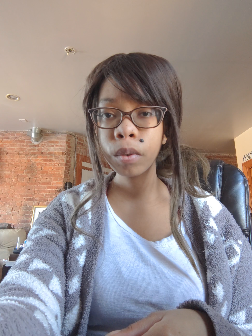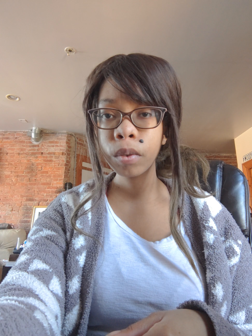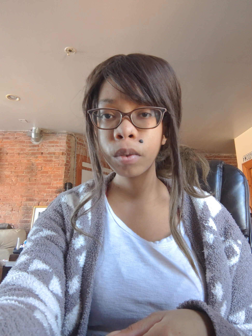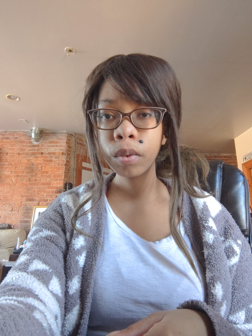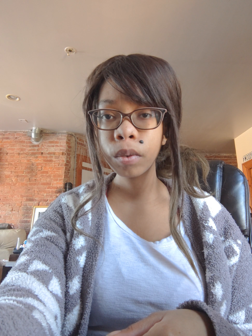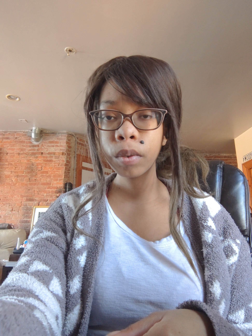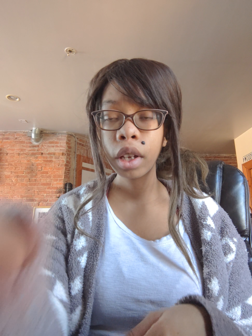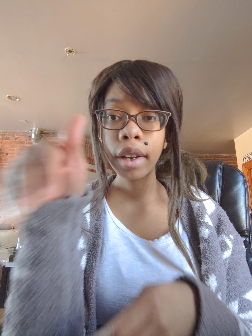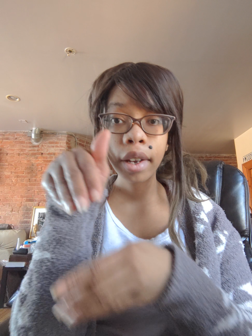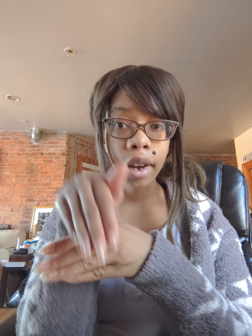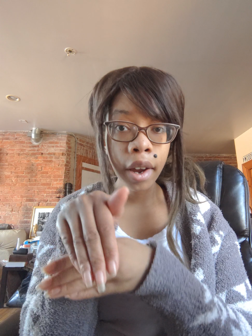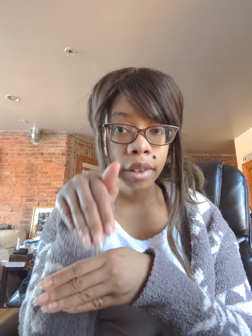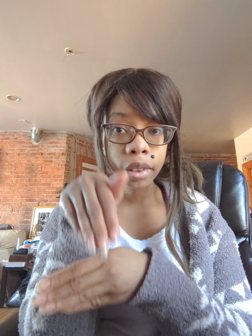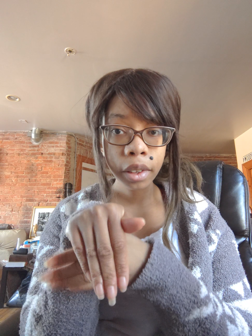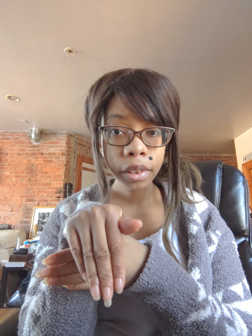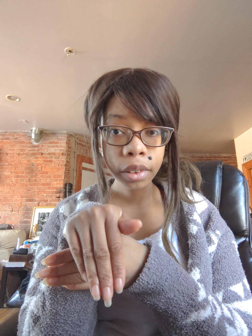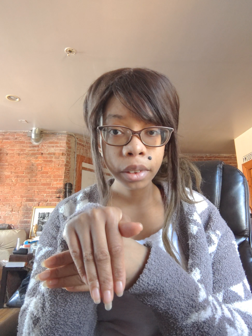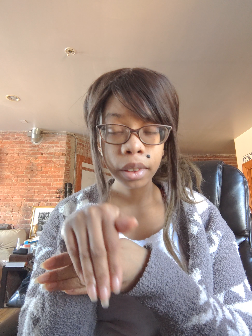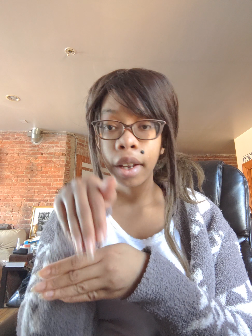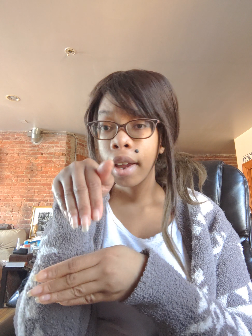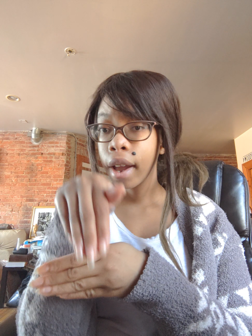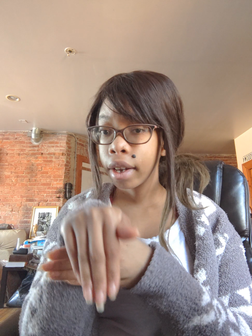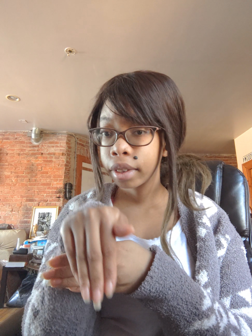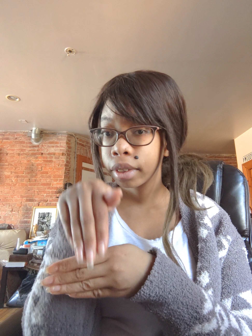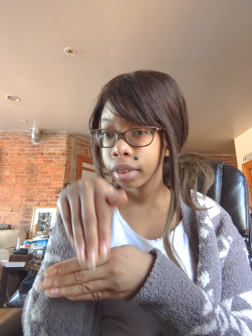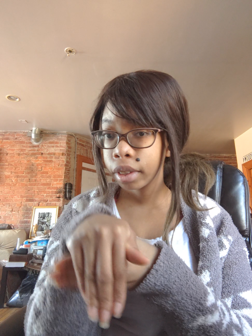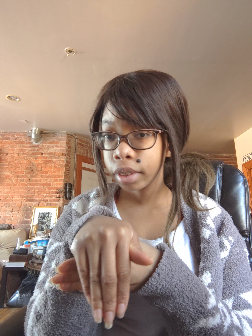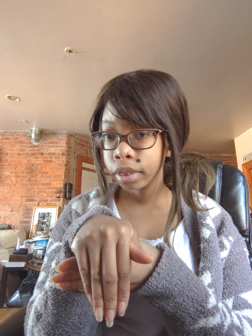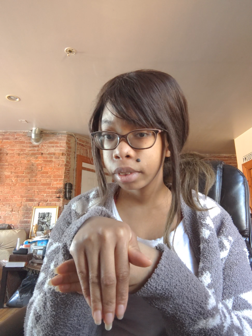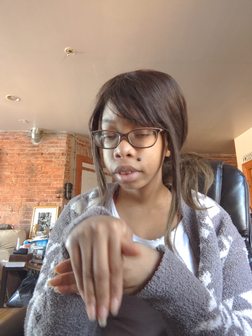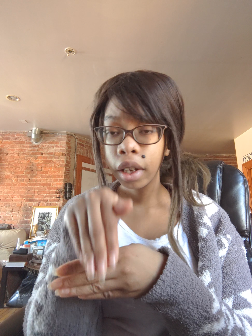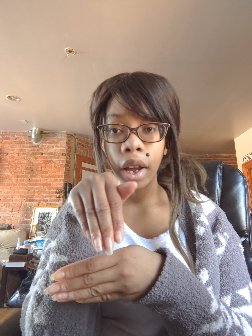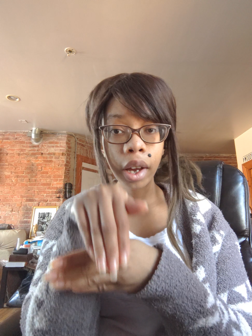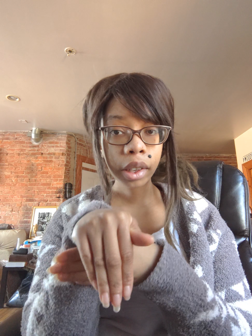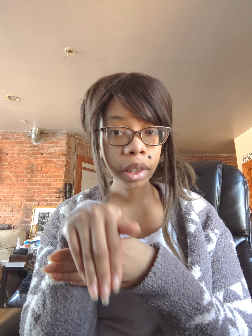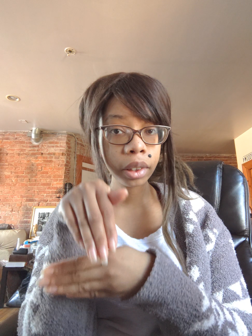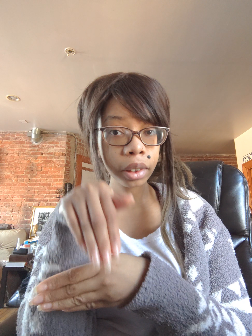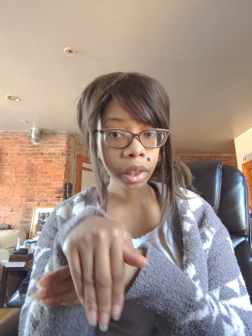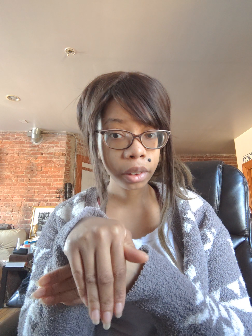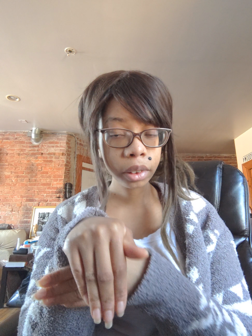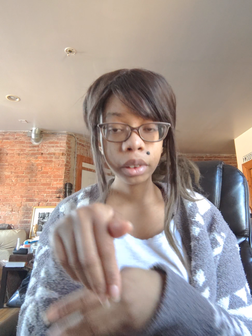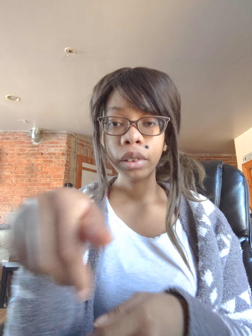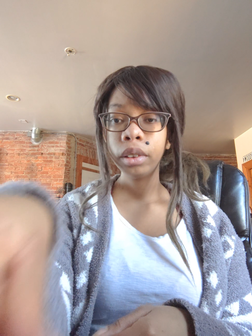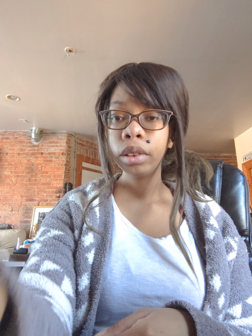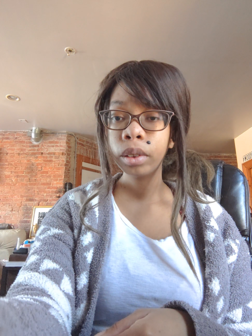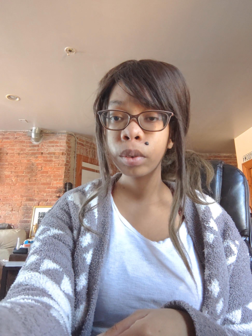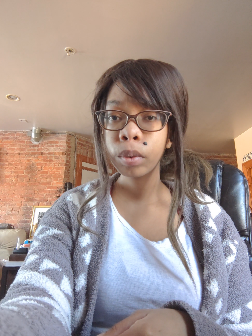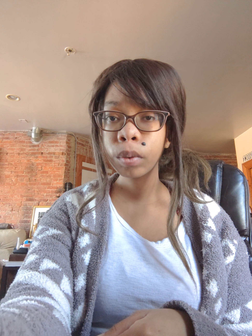night